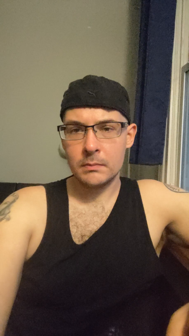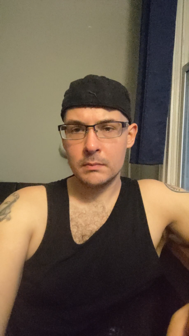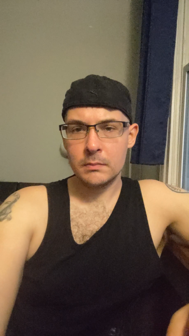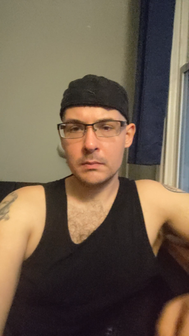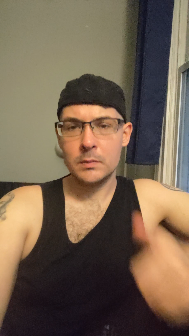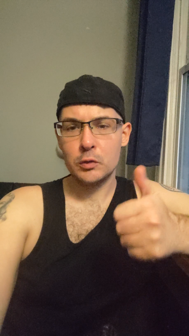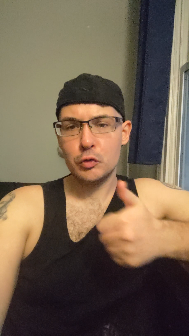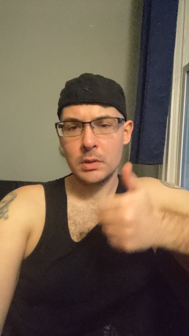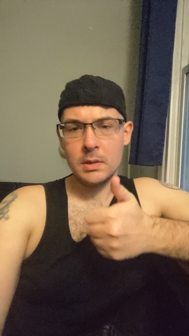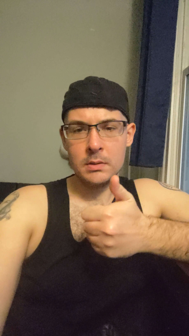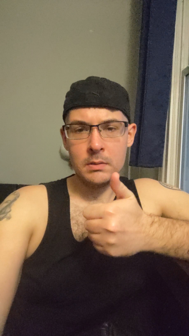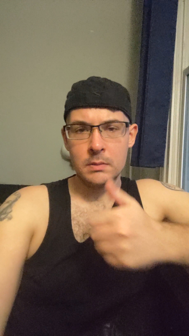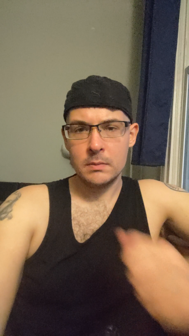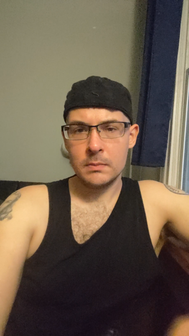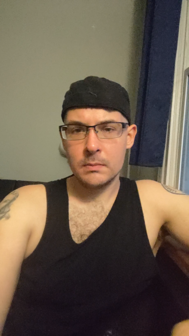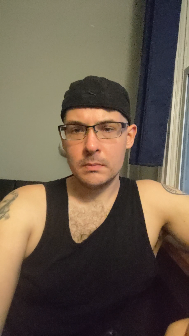chase